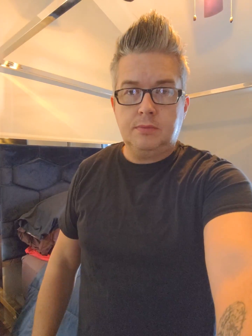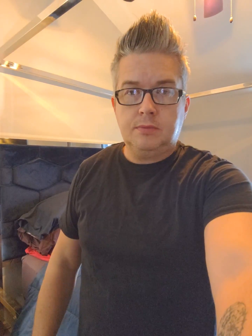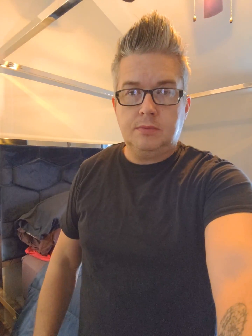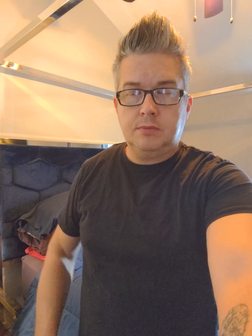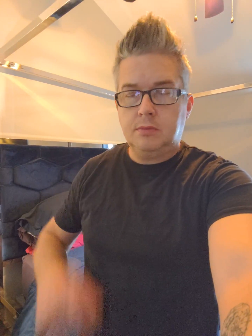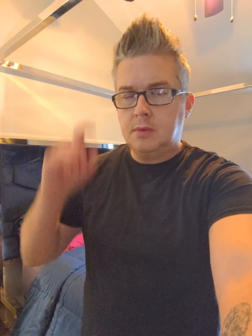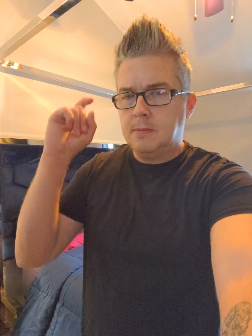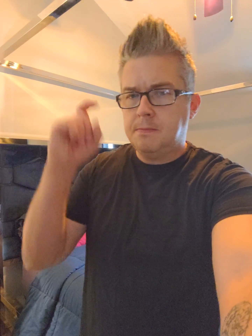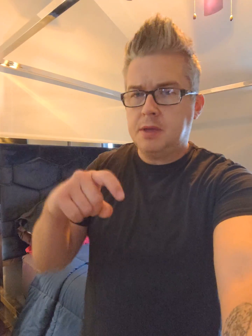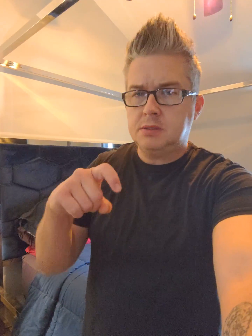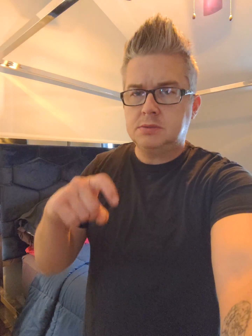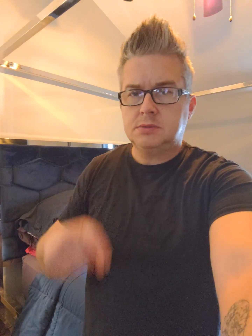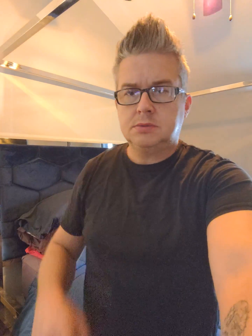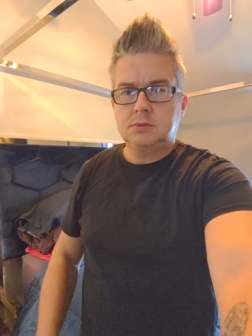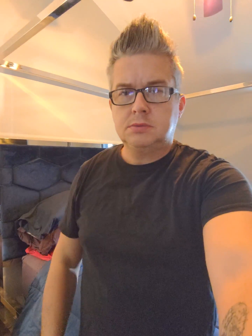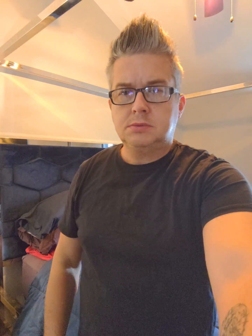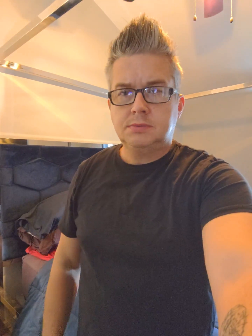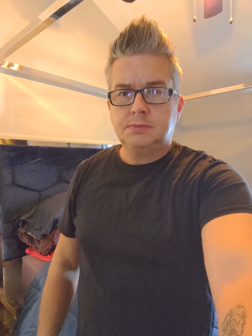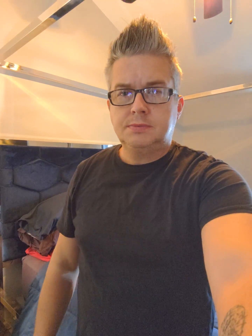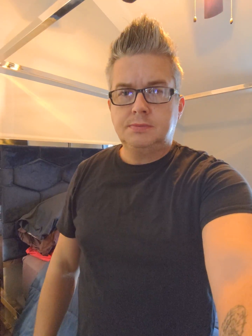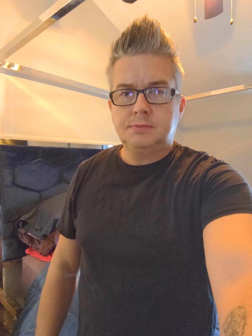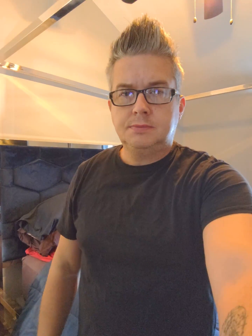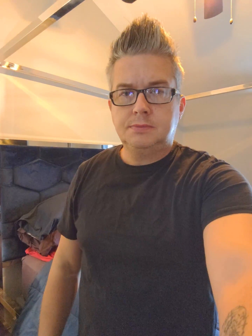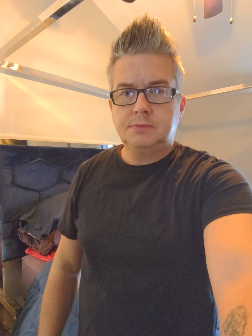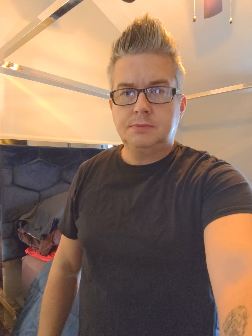must